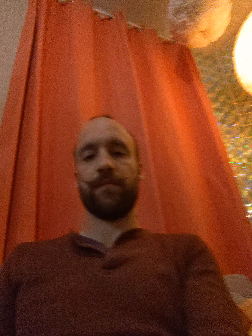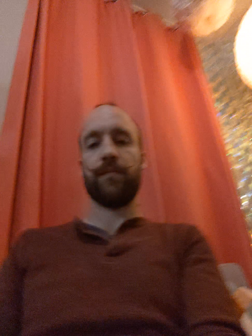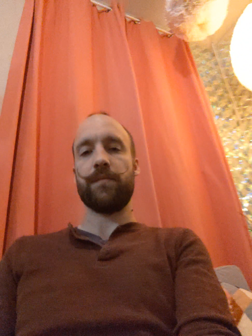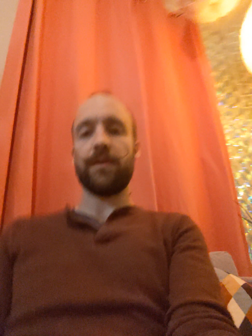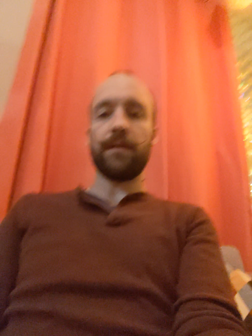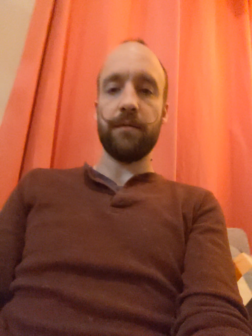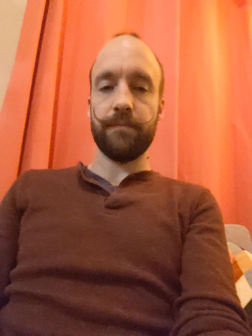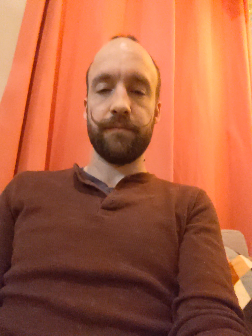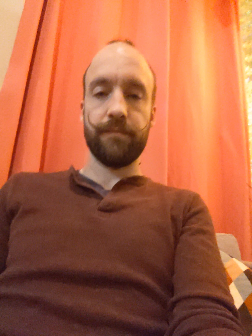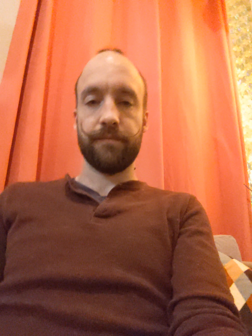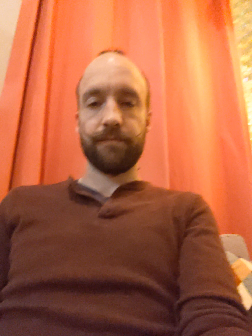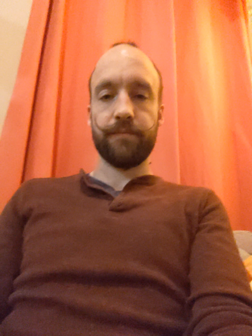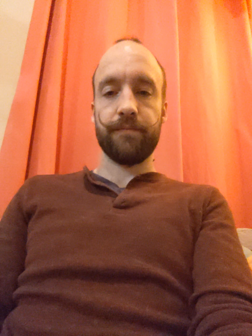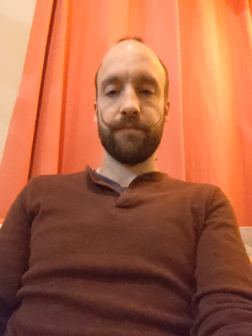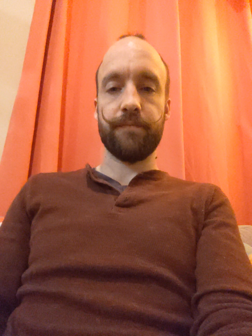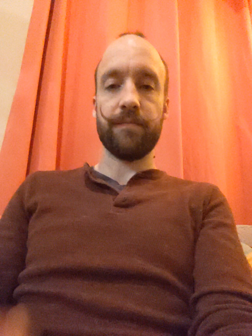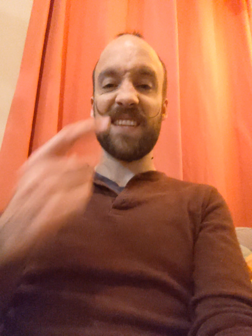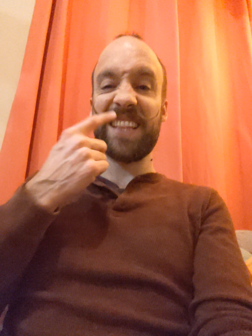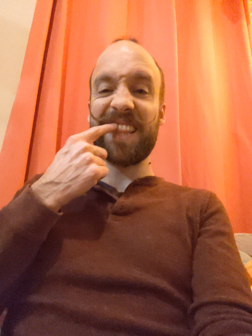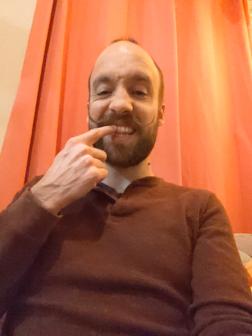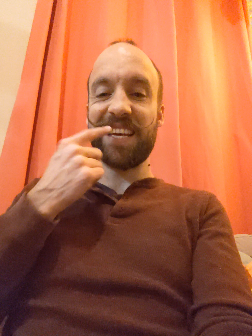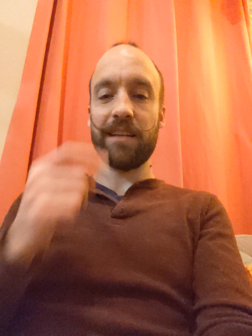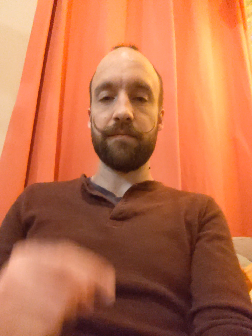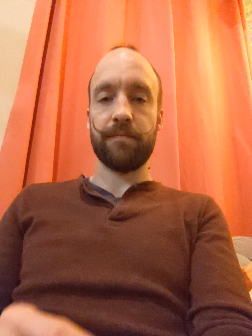tooth